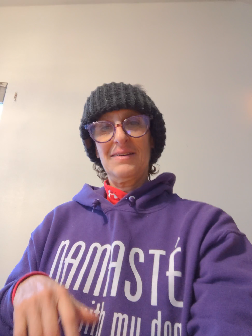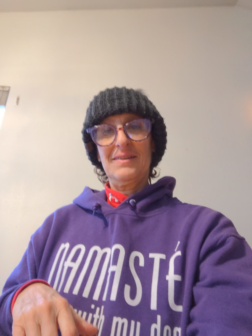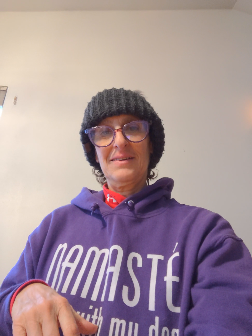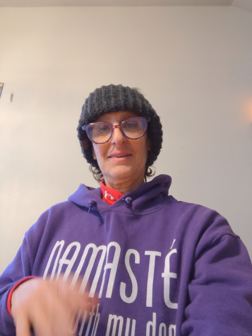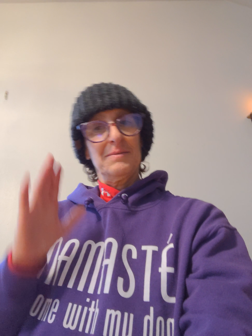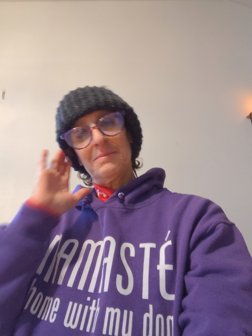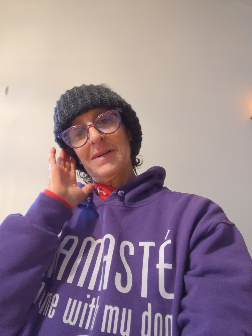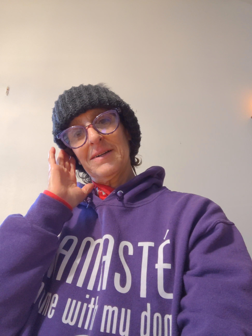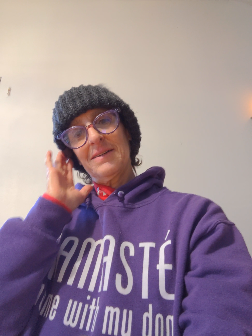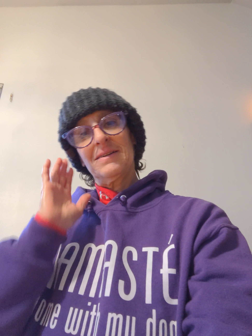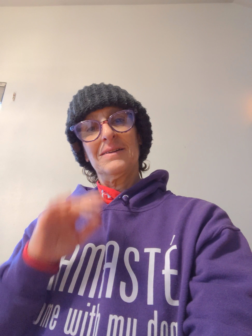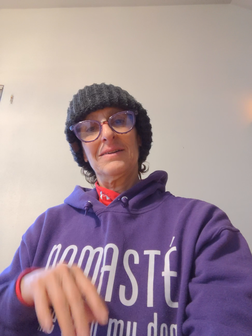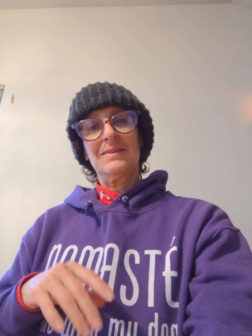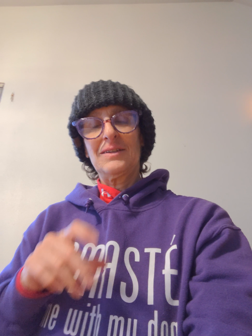bed